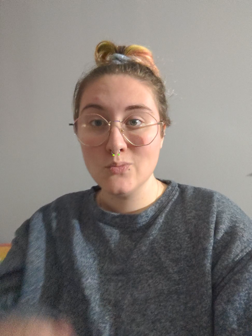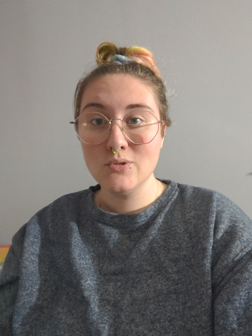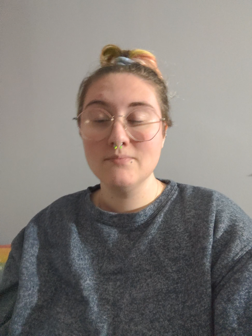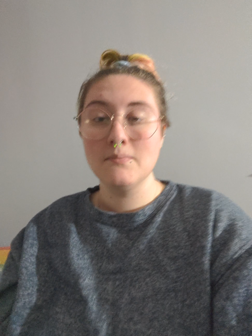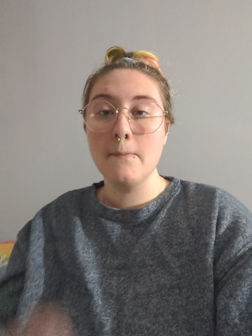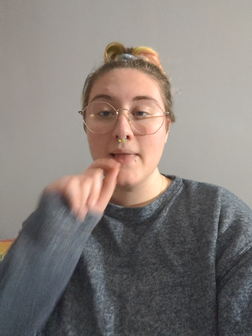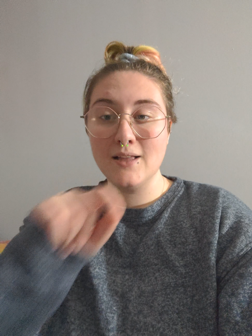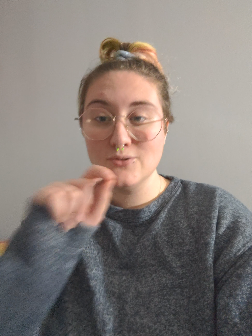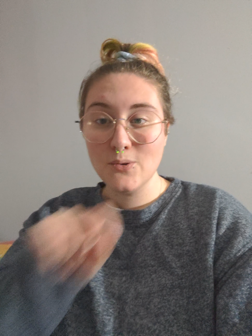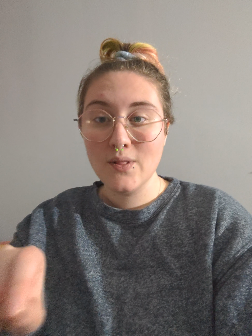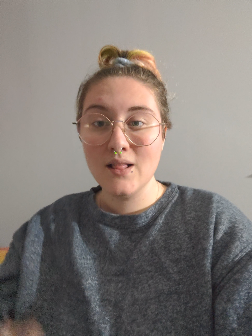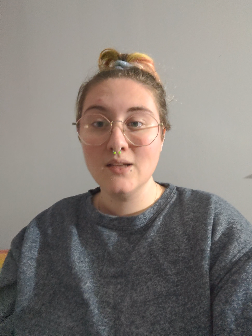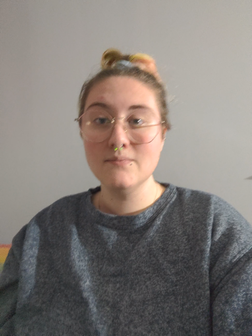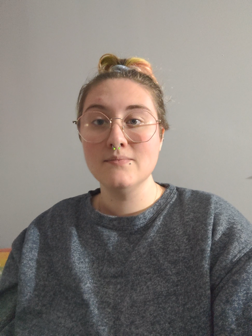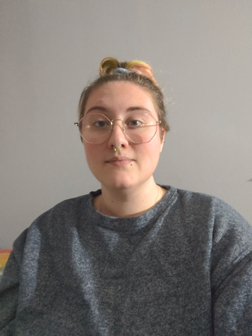pencil